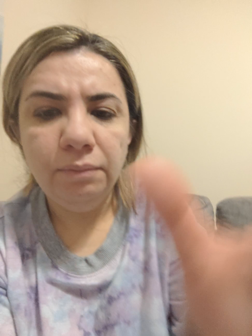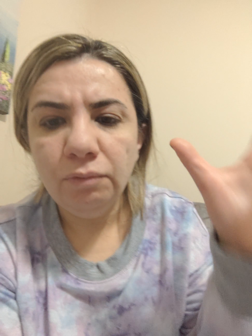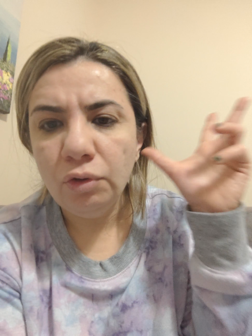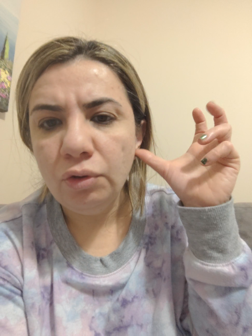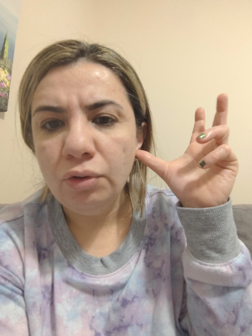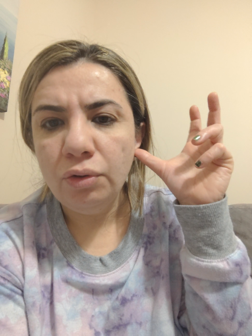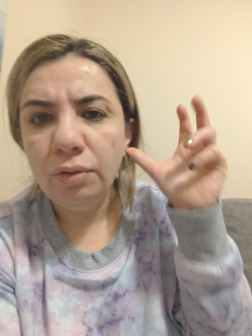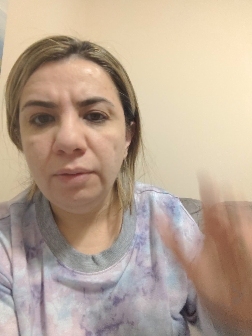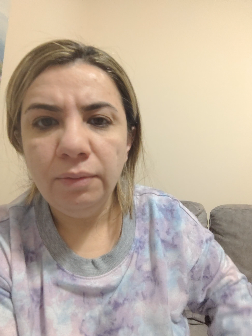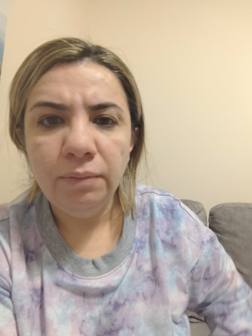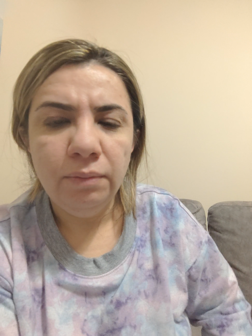hear